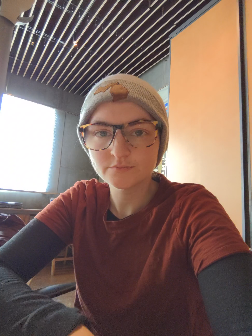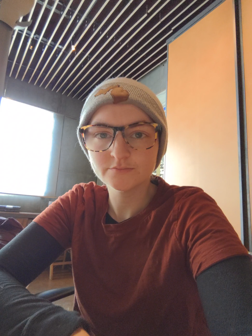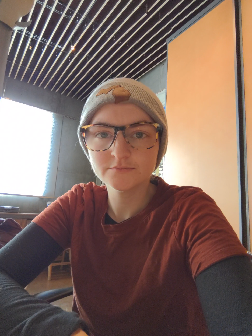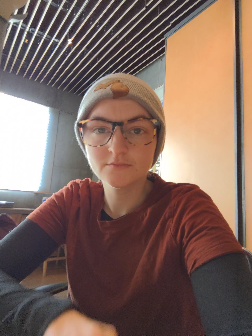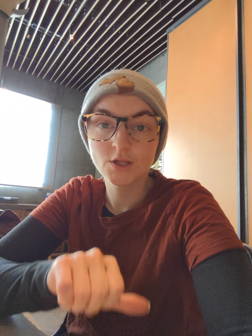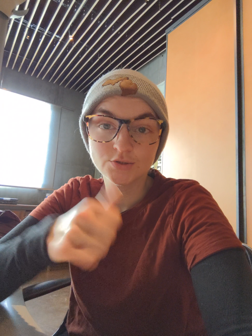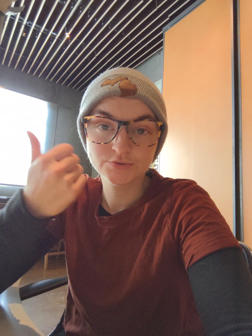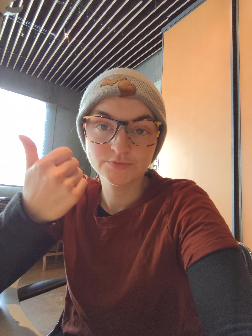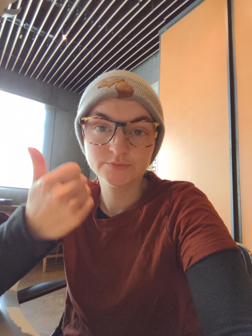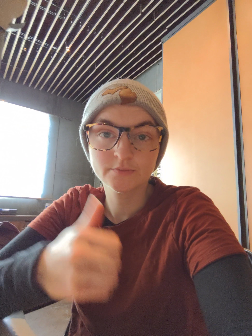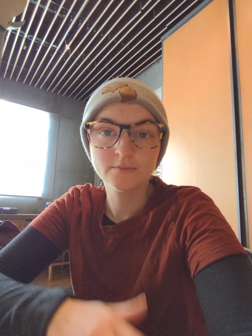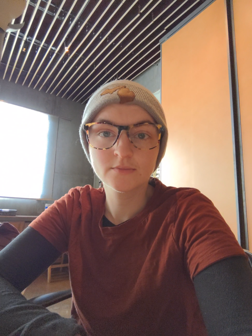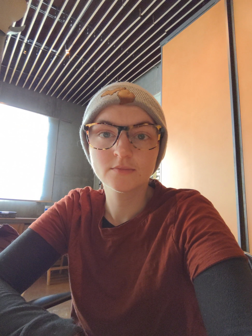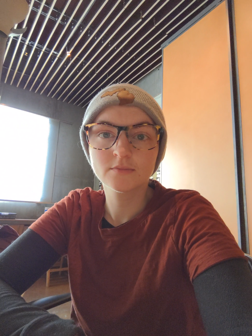another